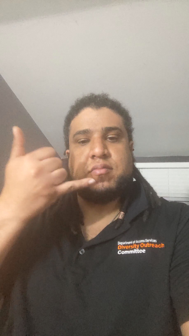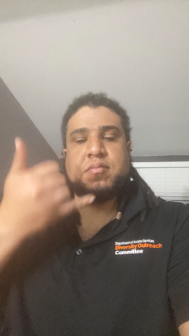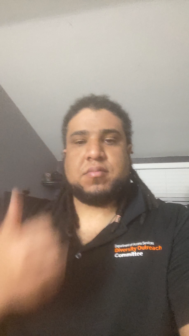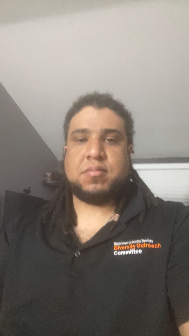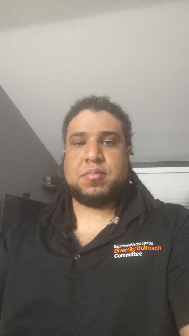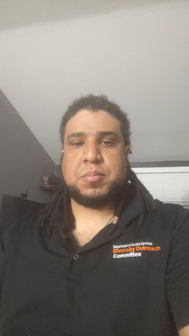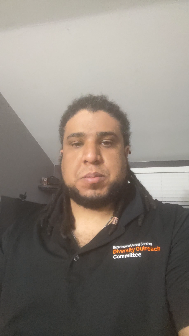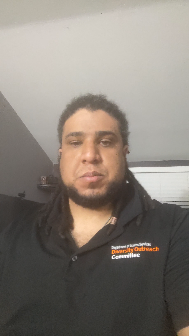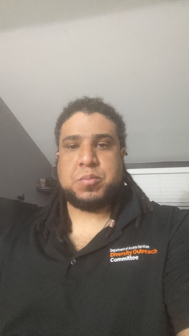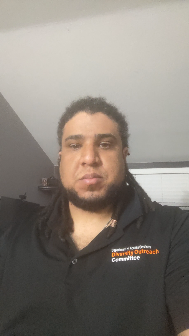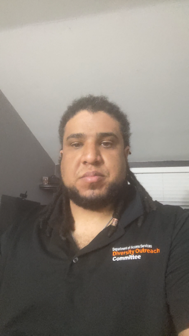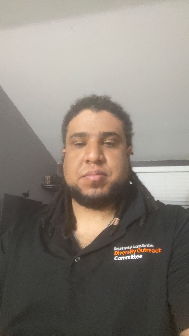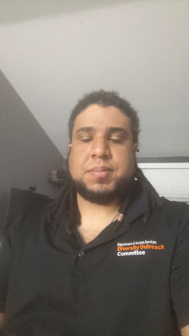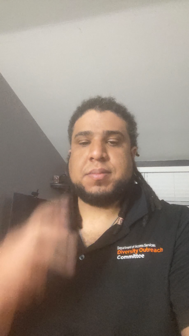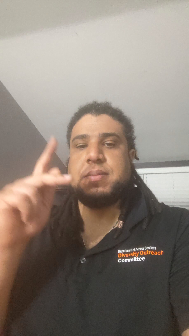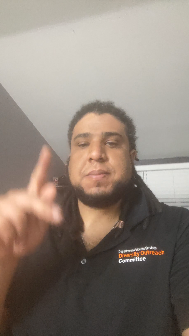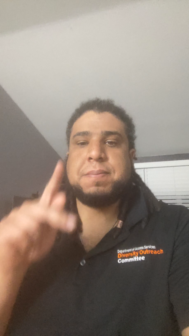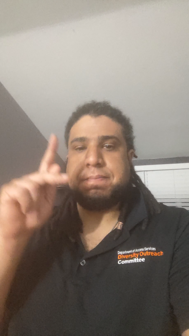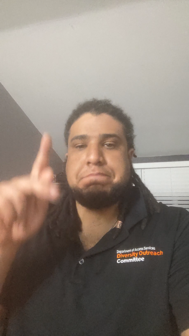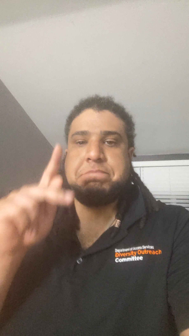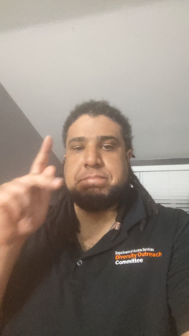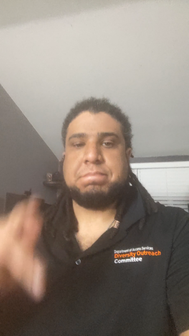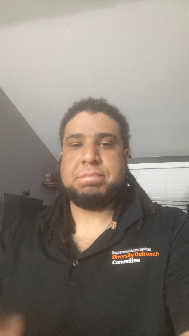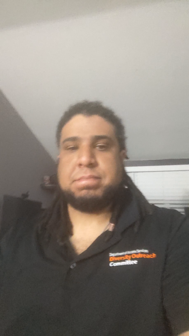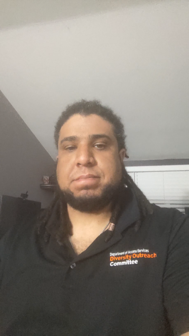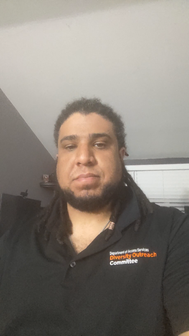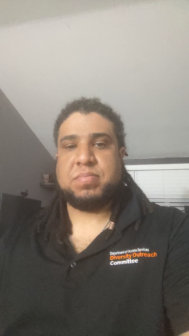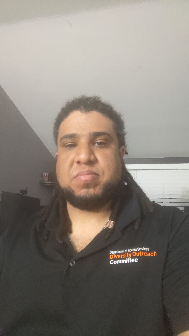people